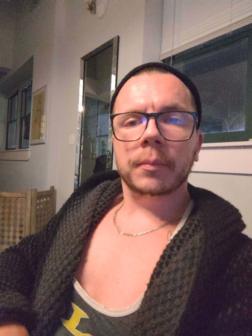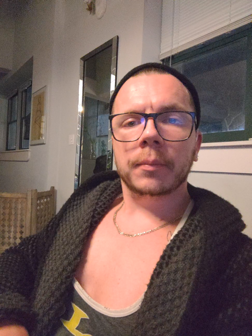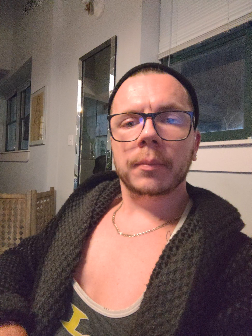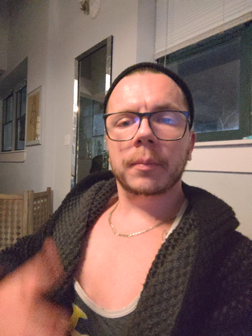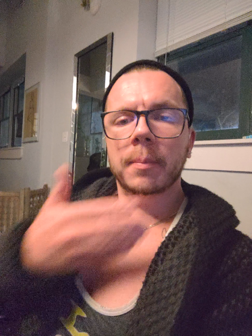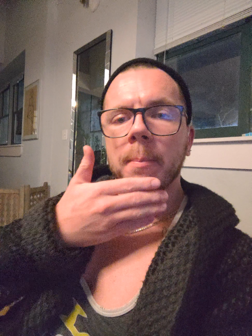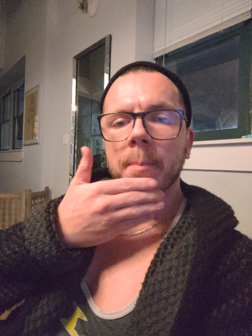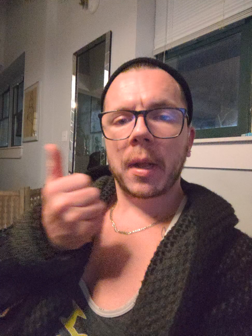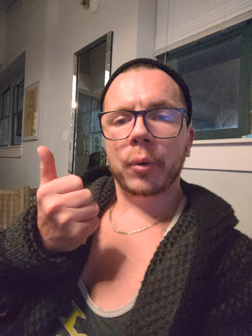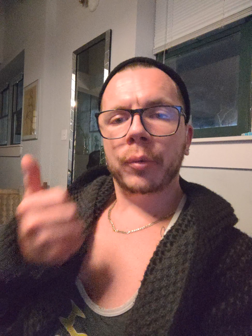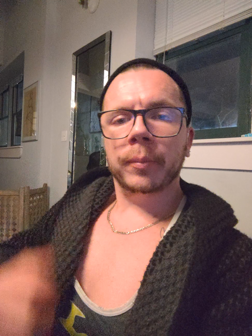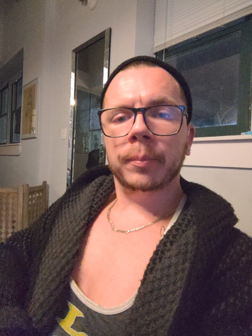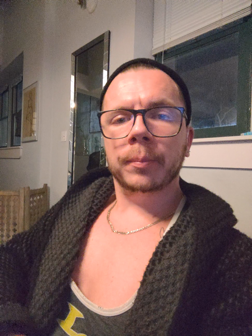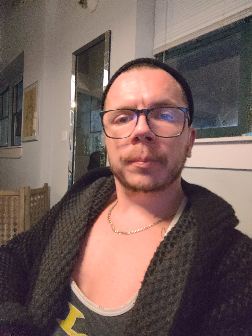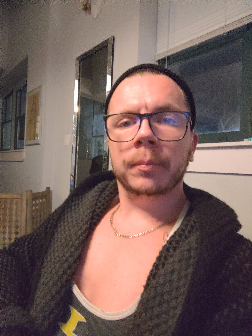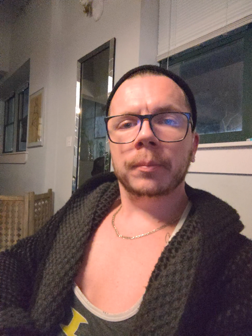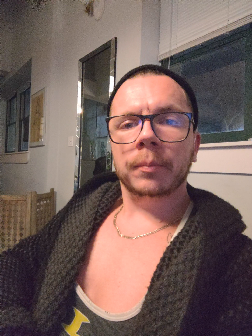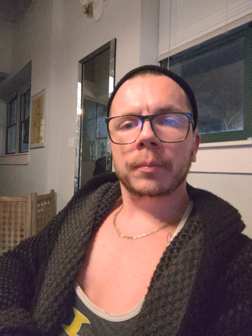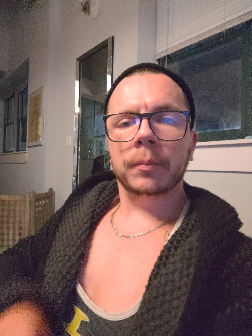better